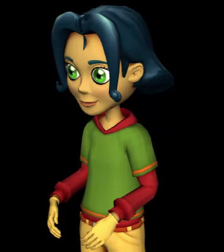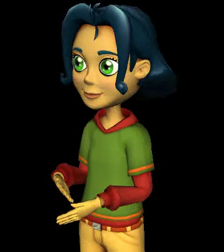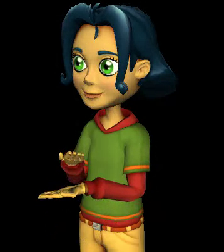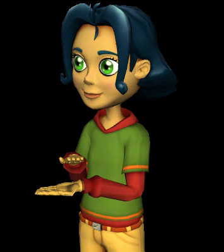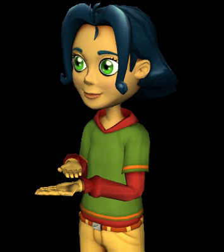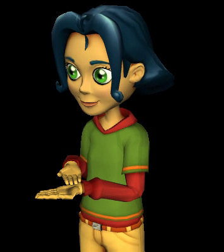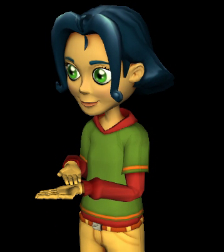يثبت